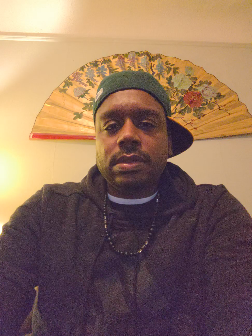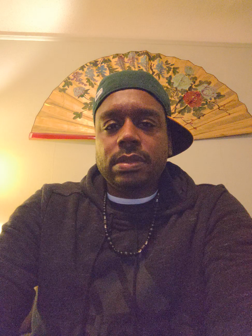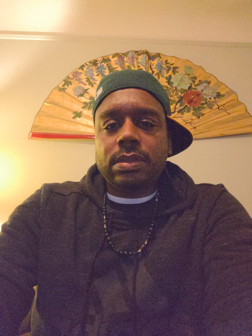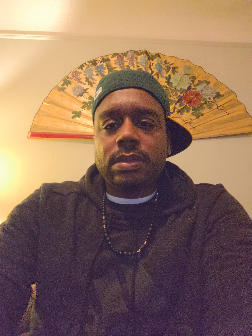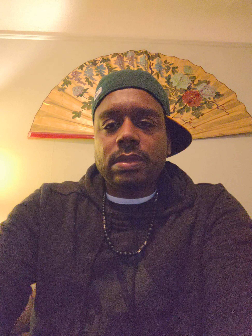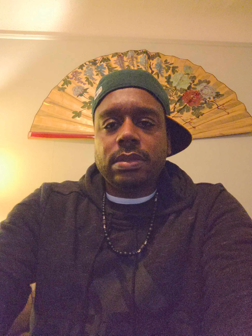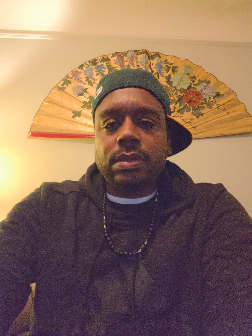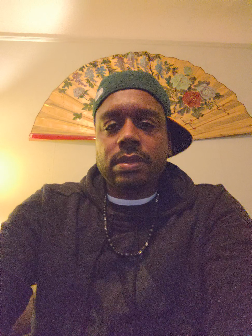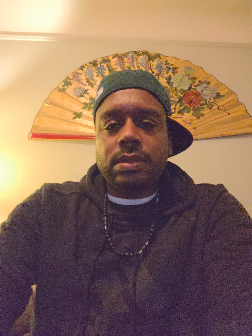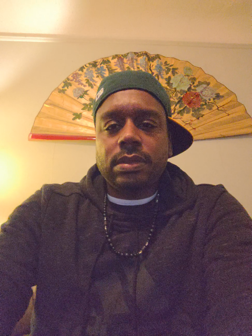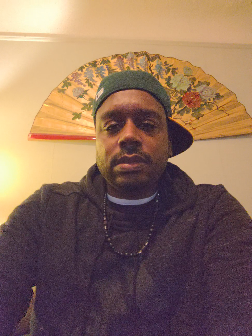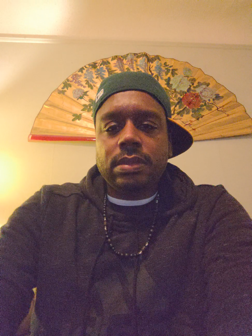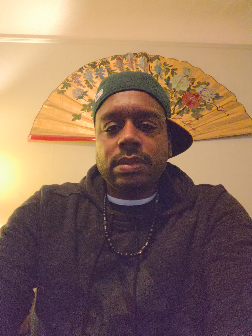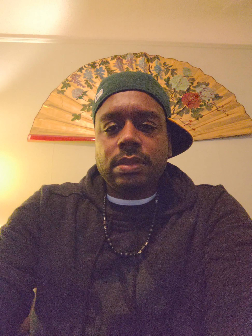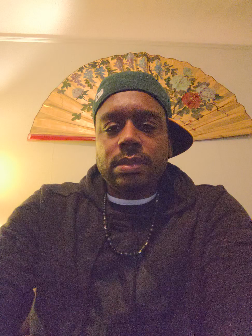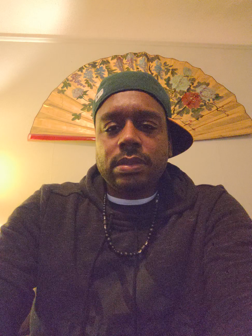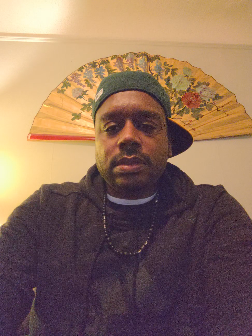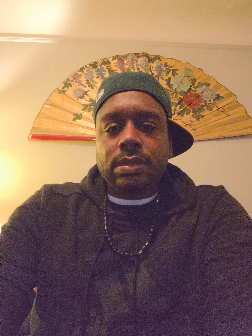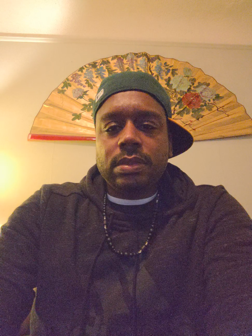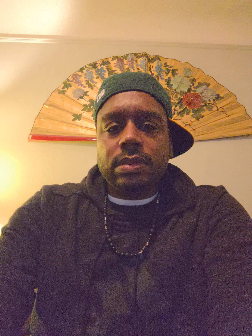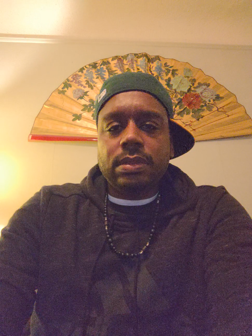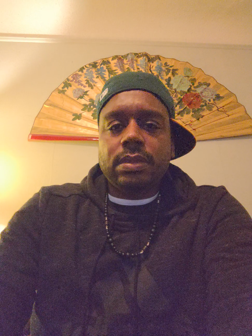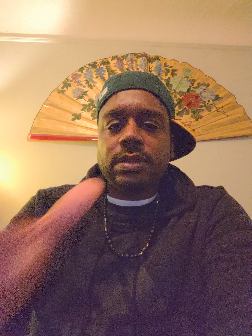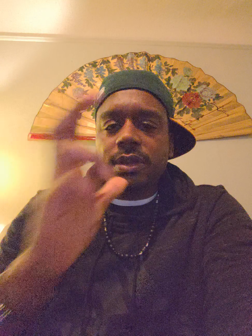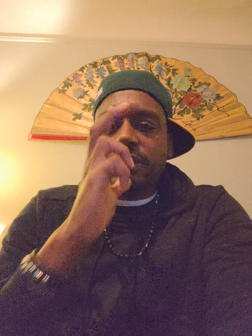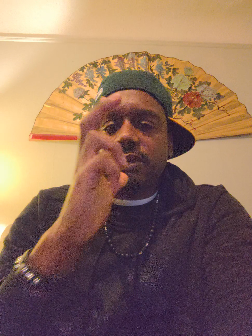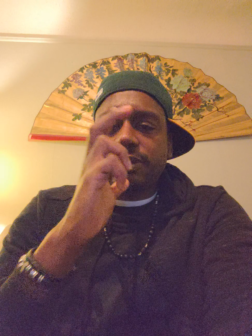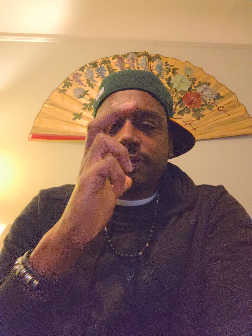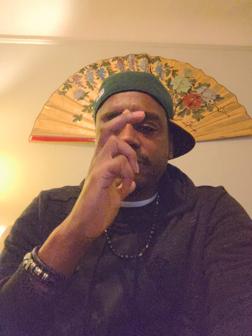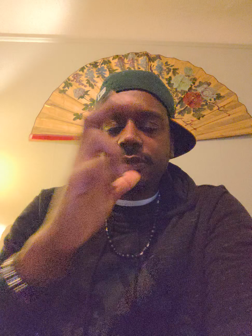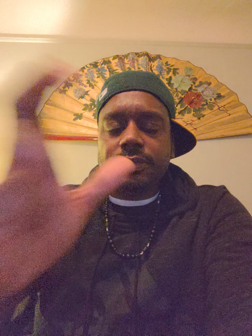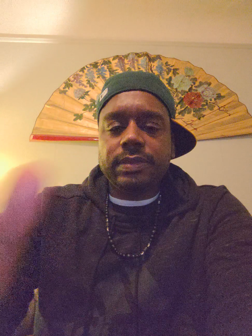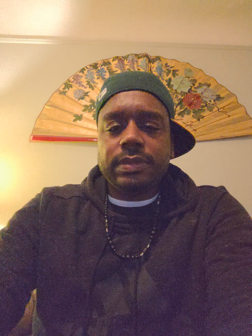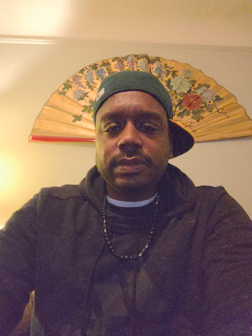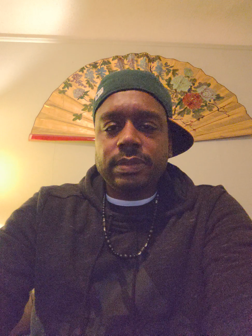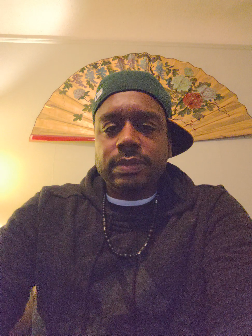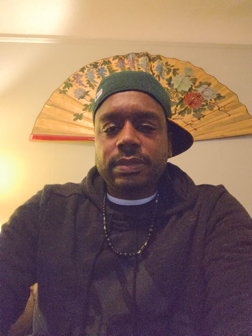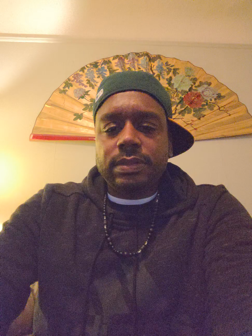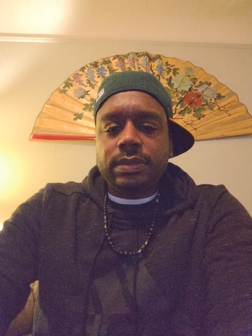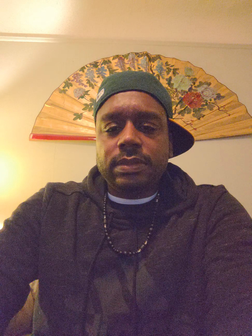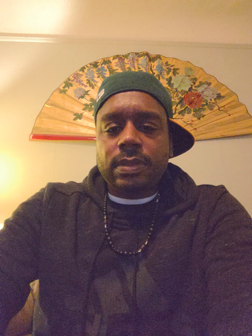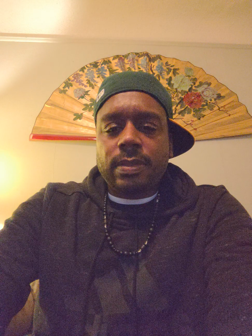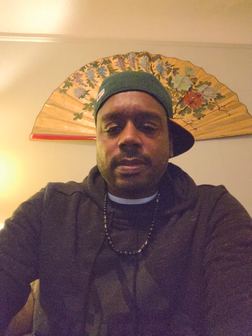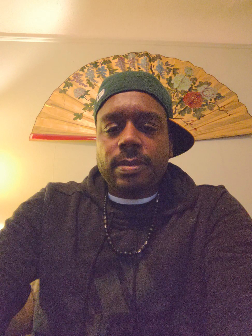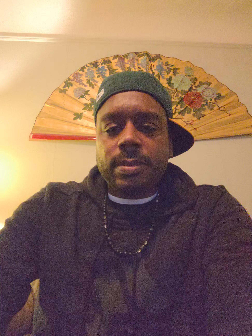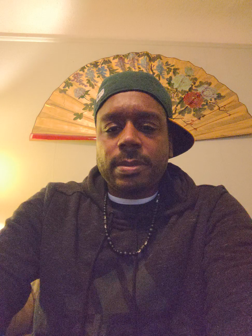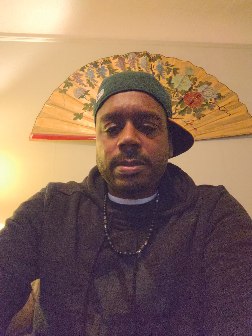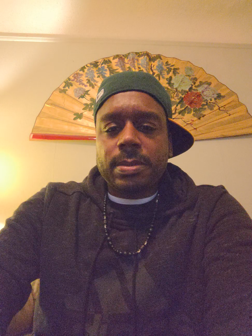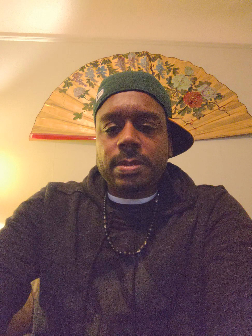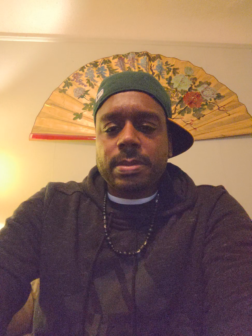hen